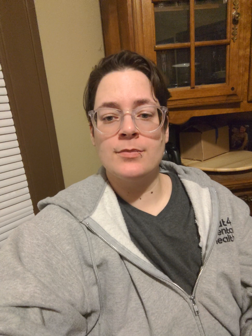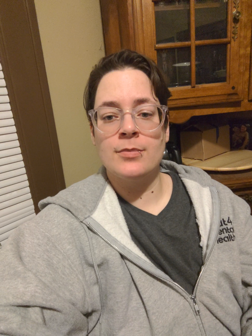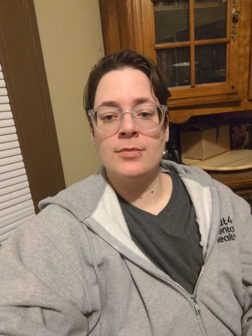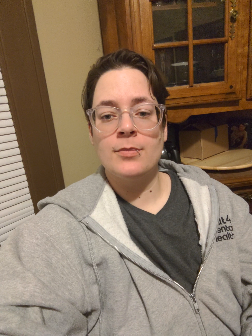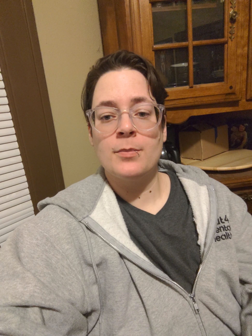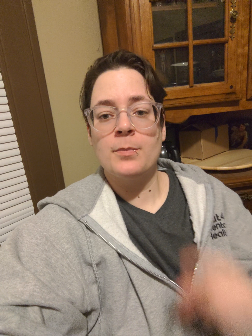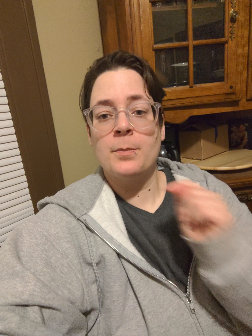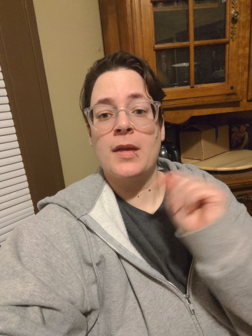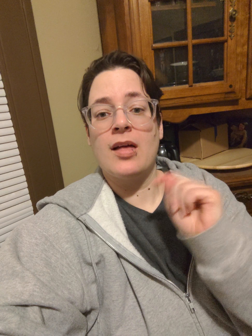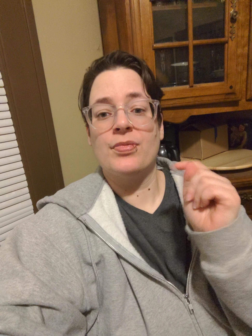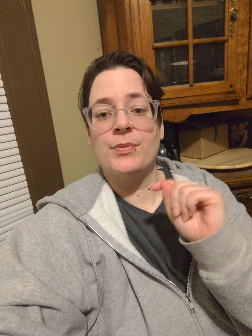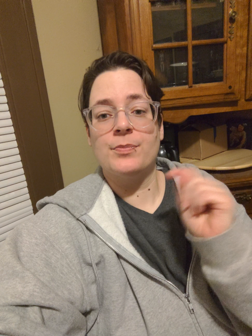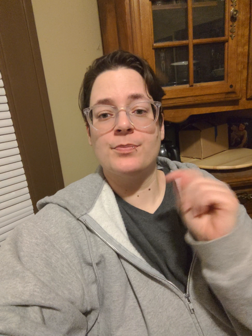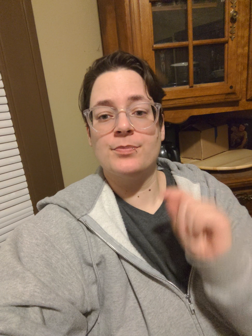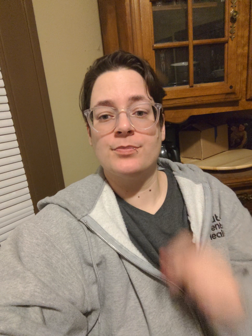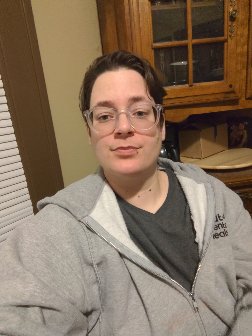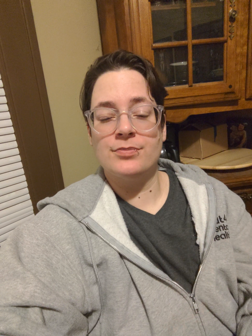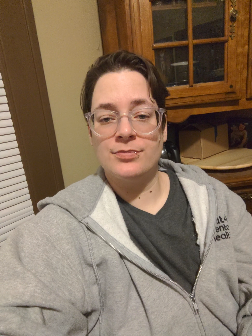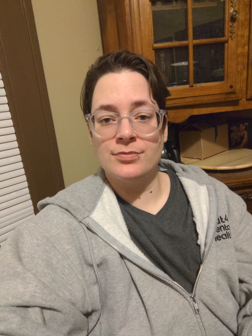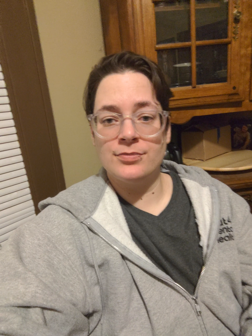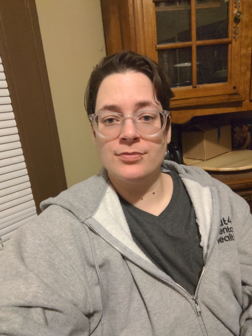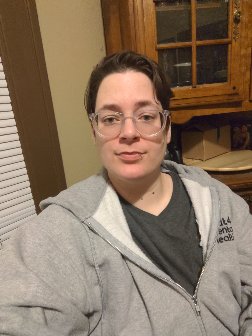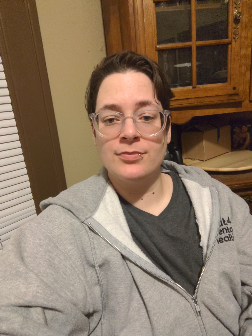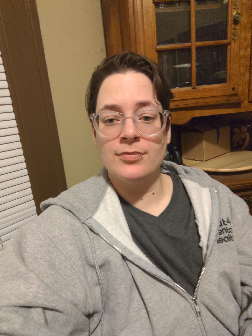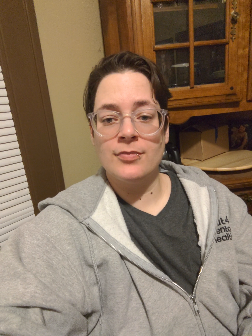potty